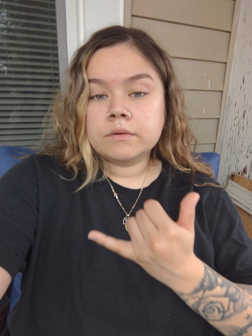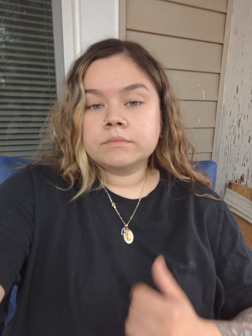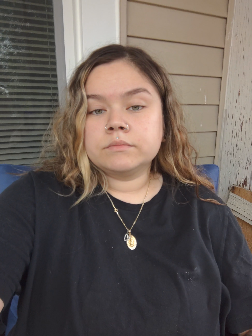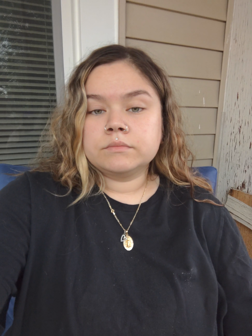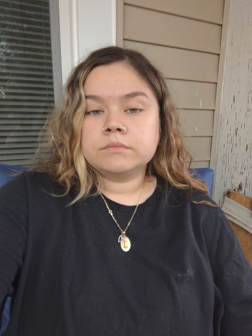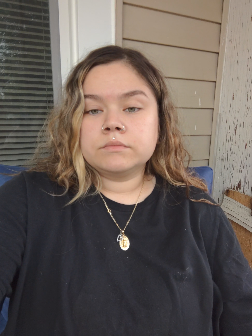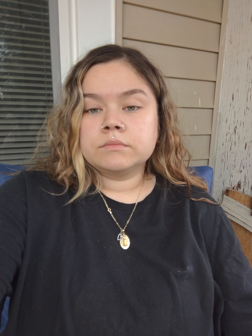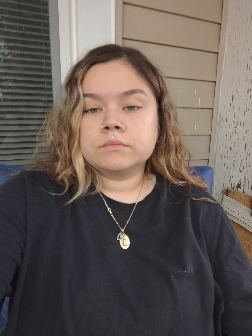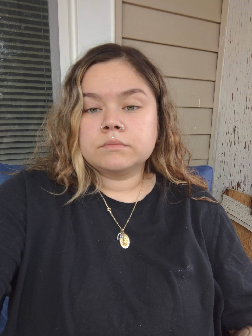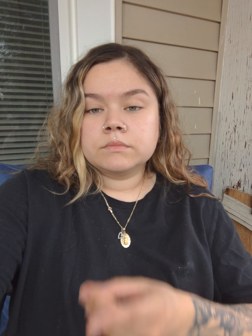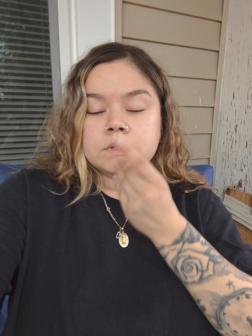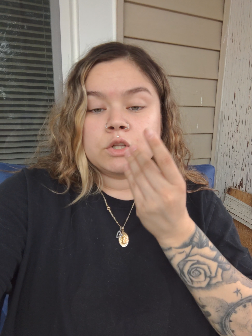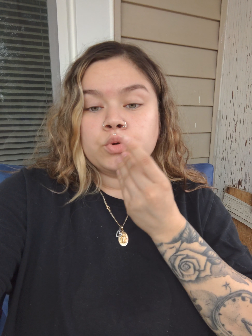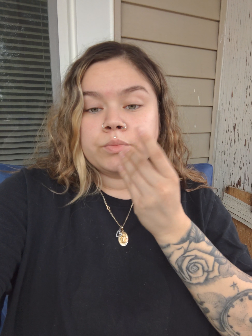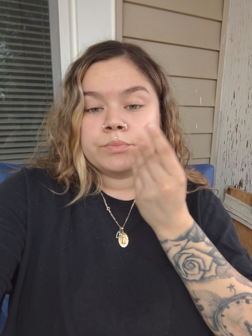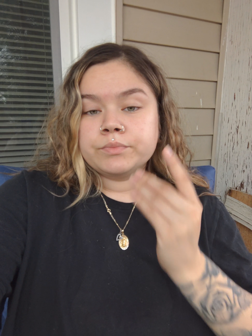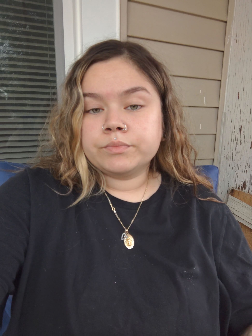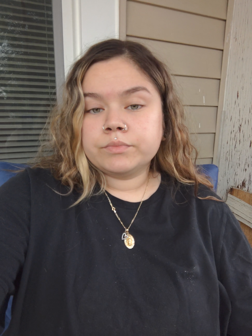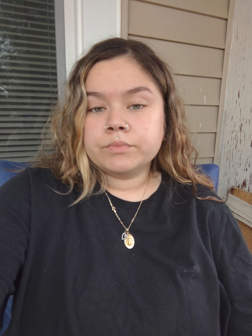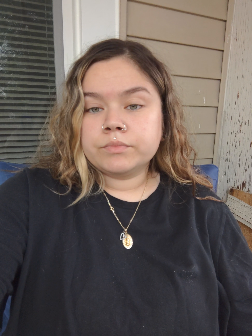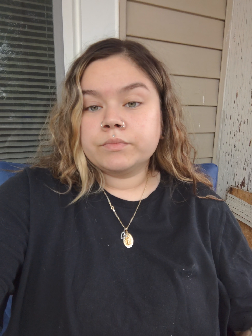dinner